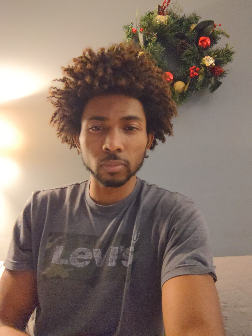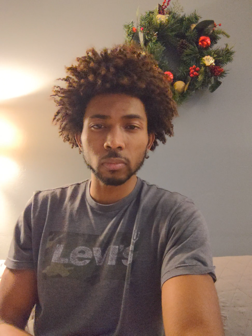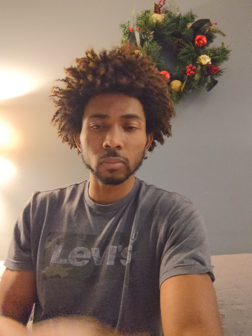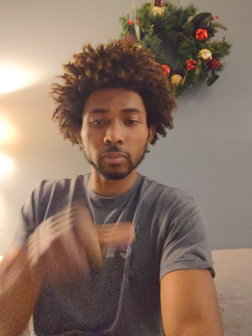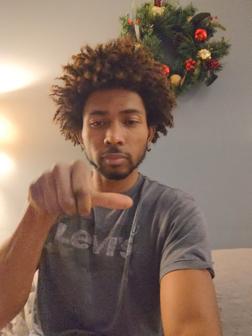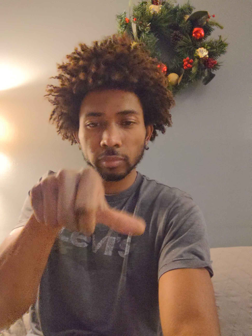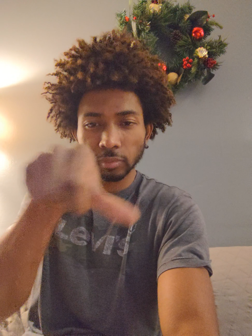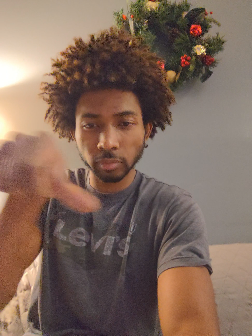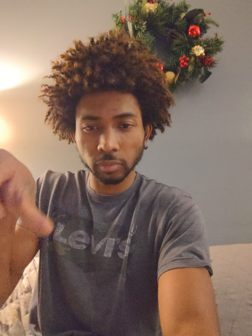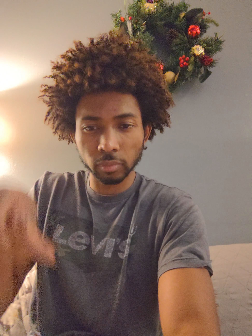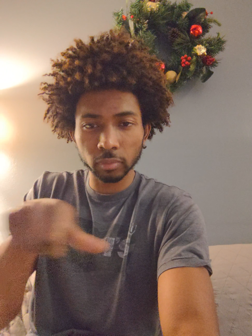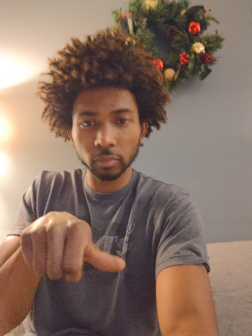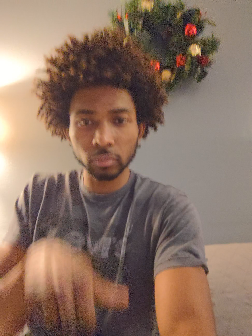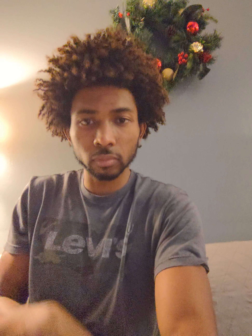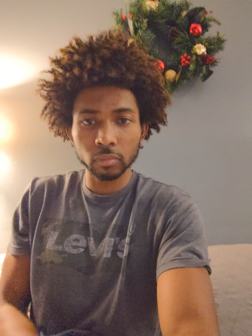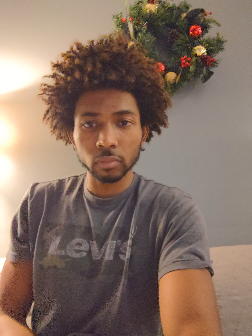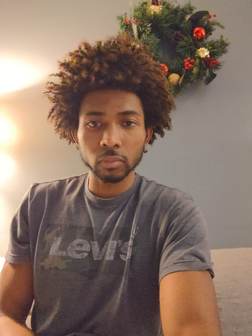puzzle